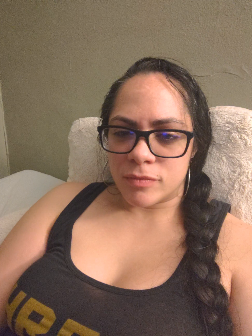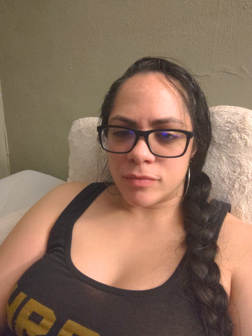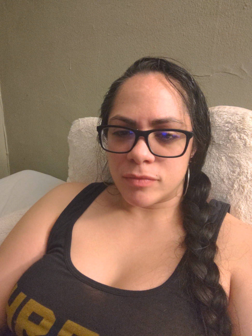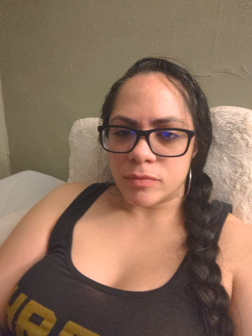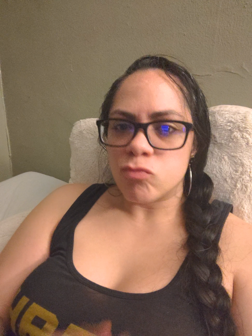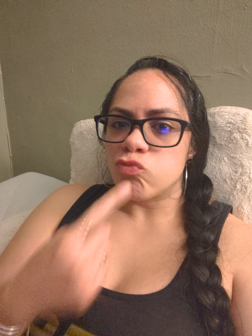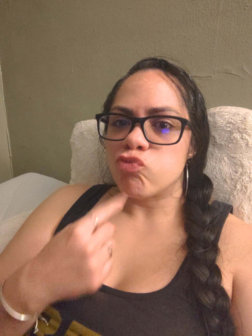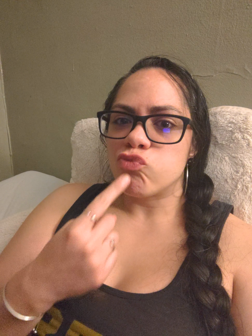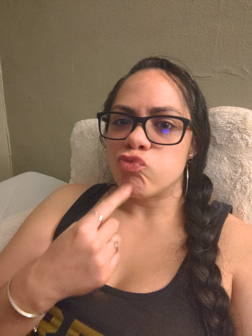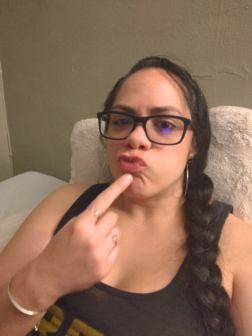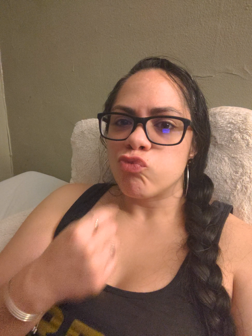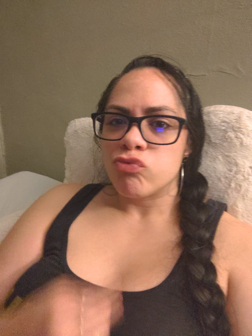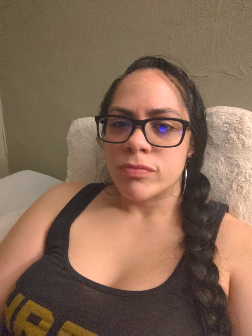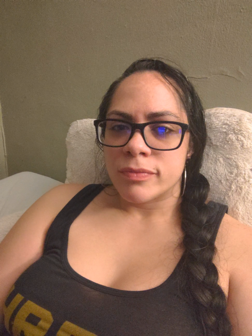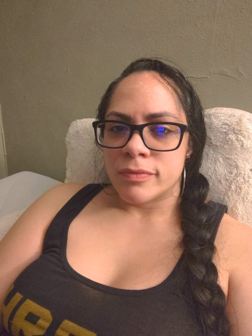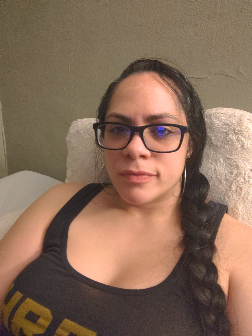red